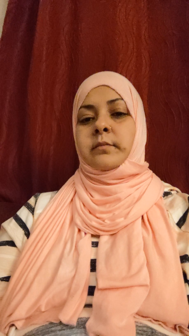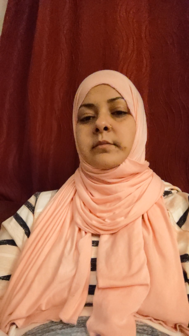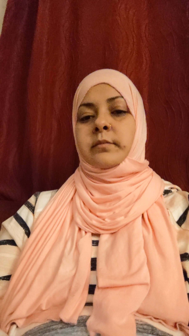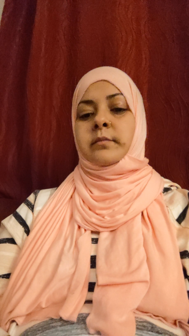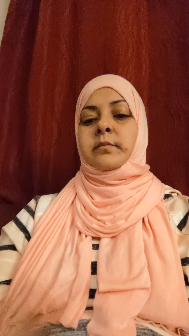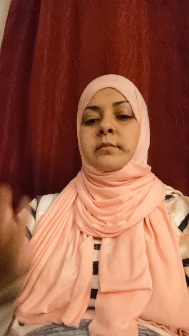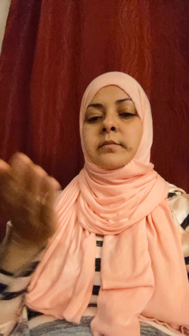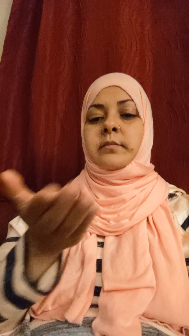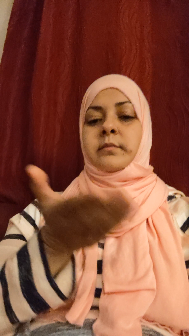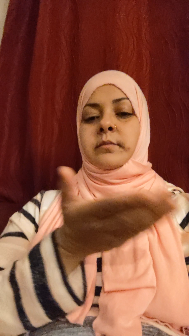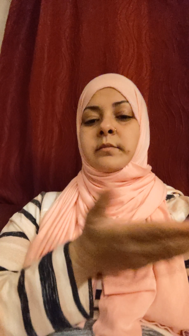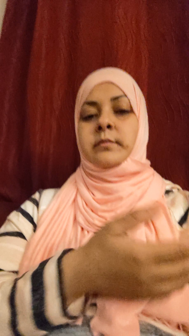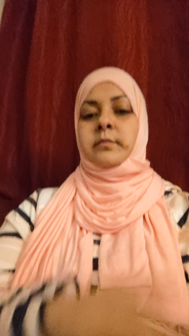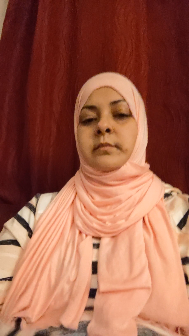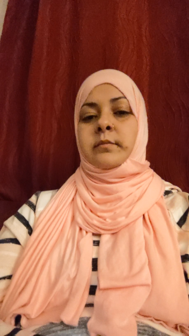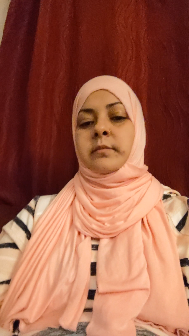carry